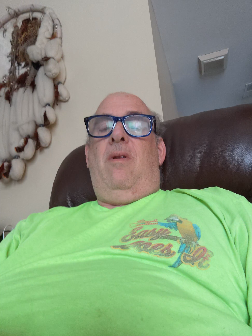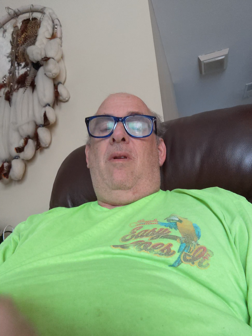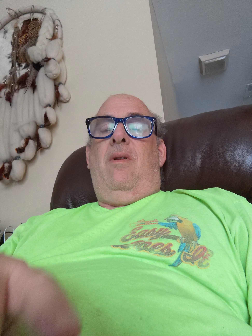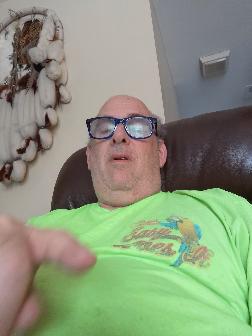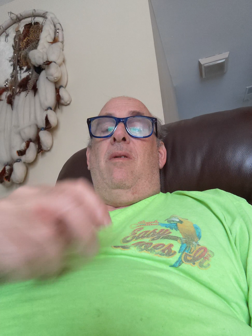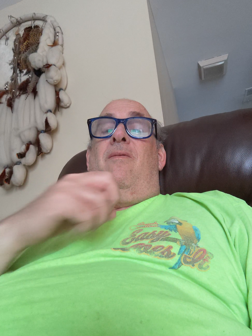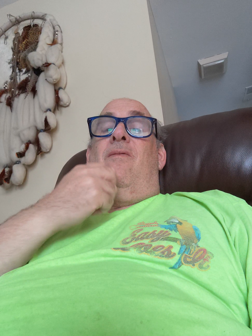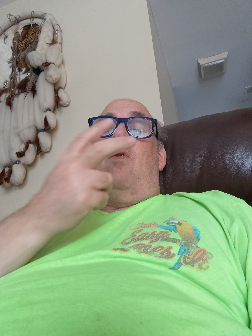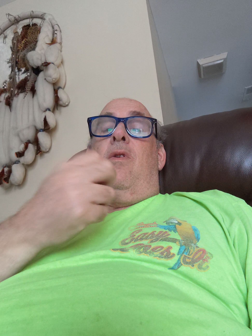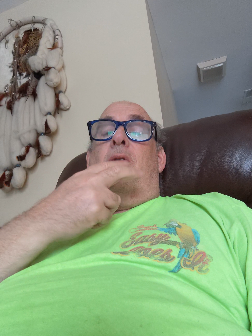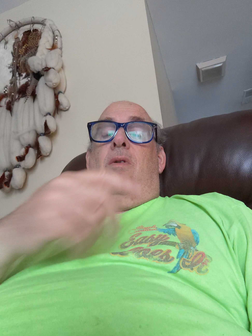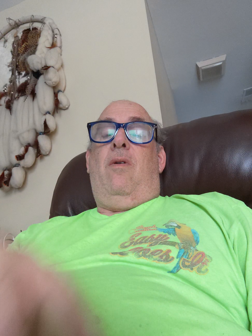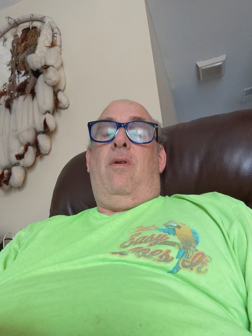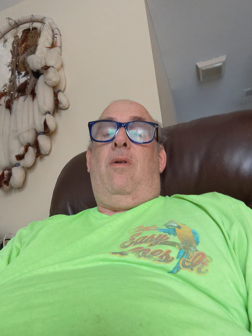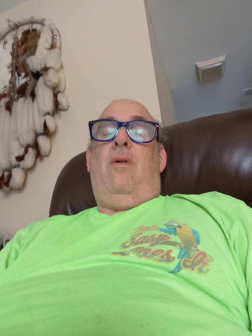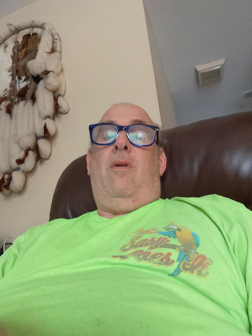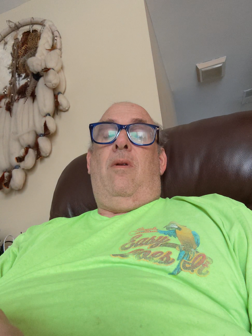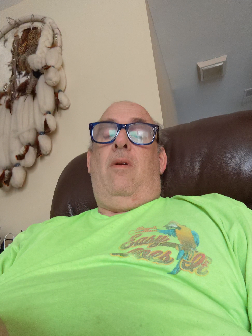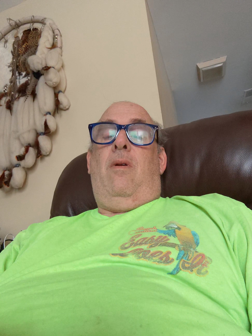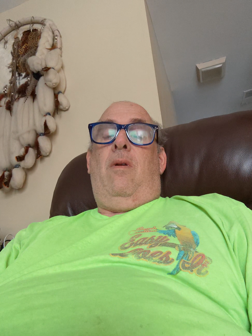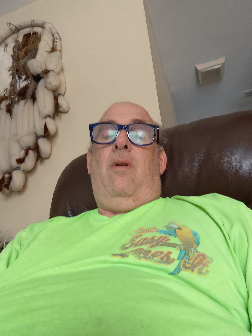frog